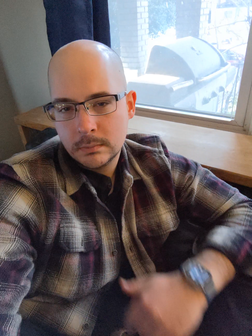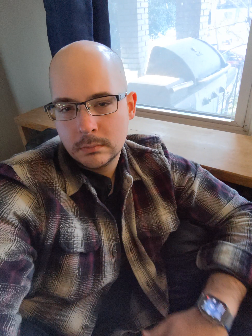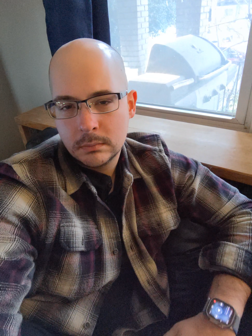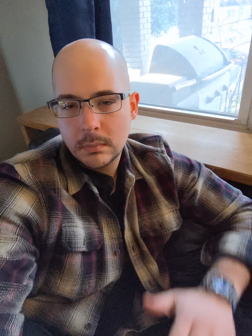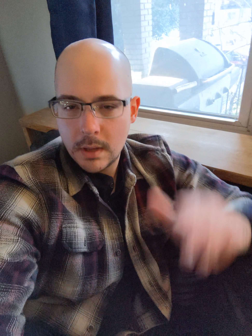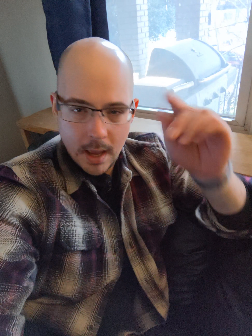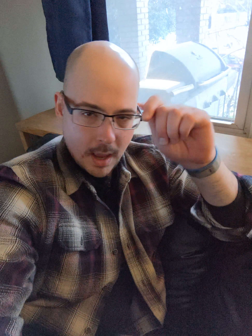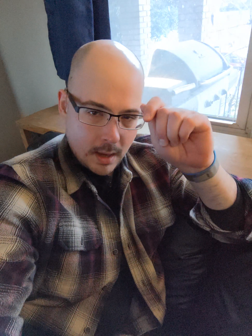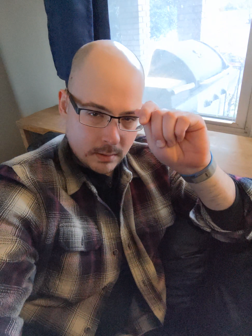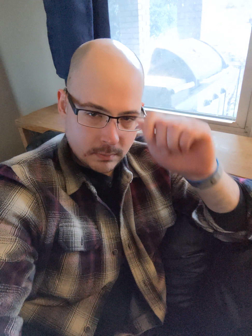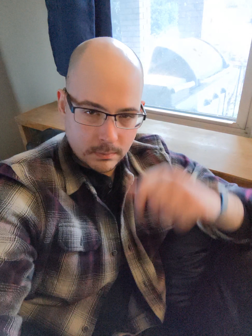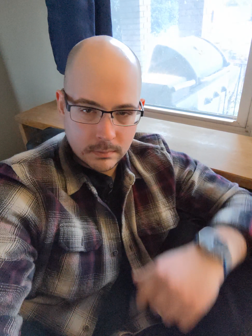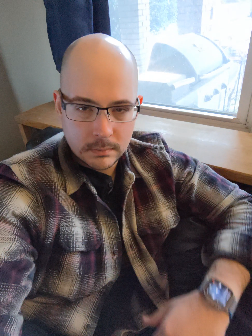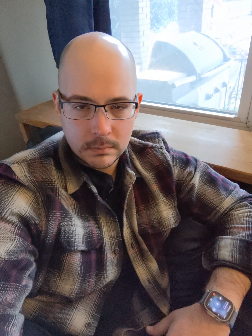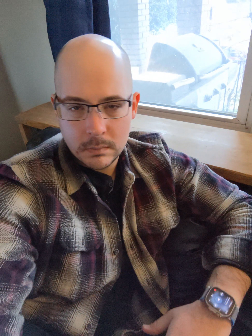hat